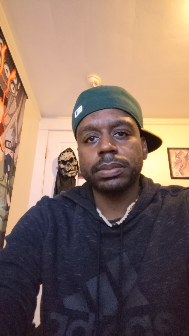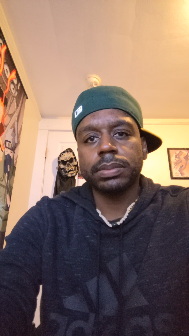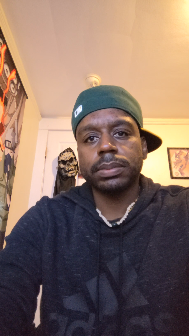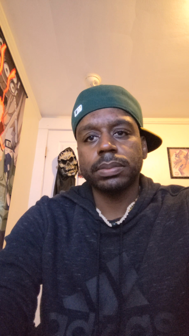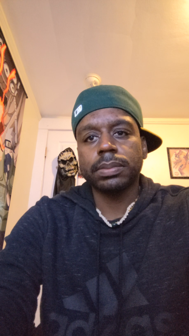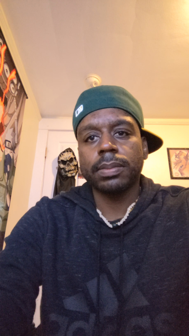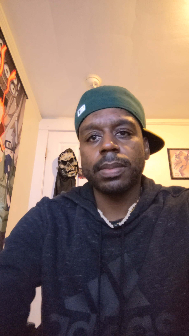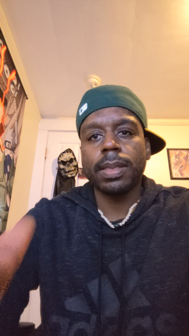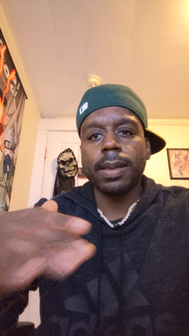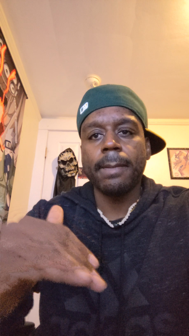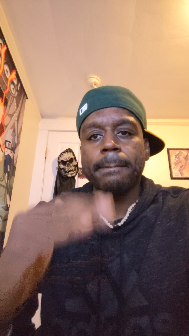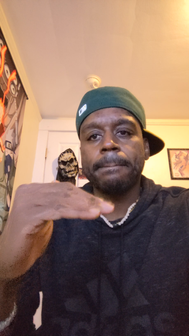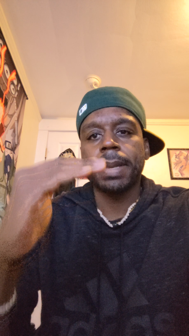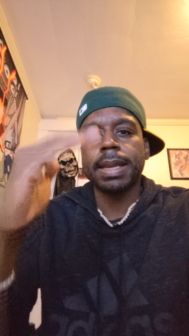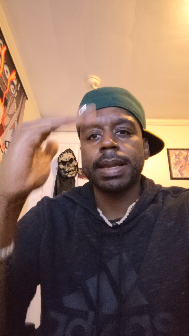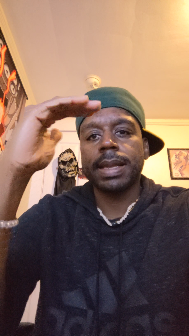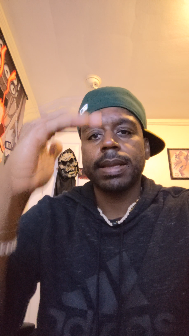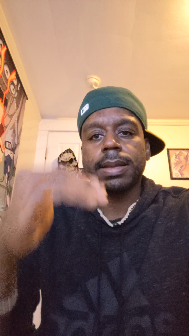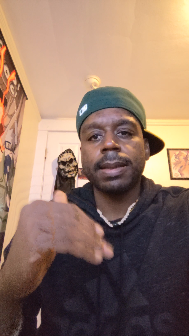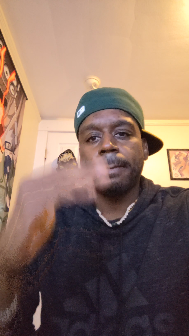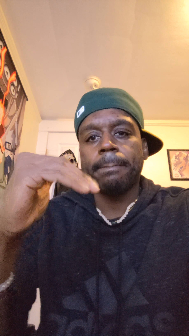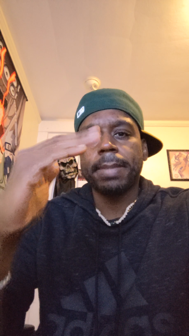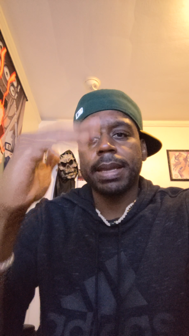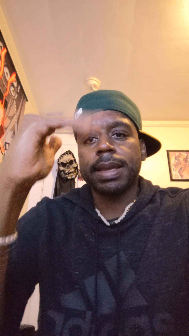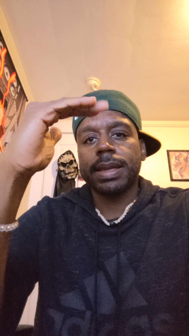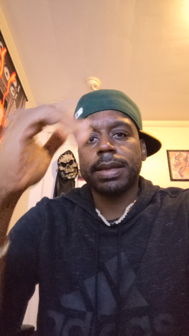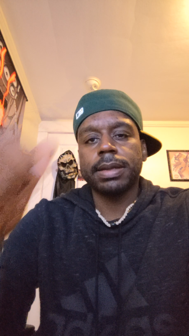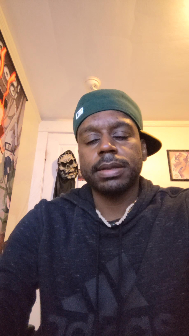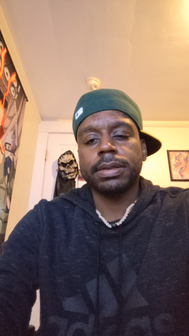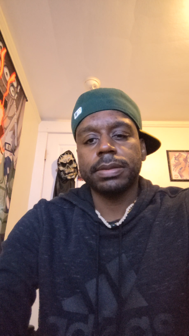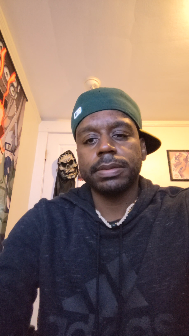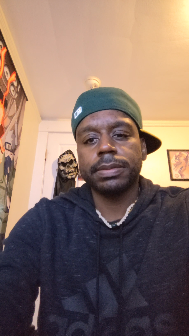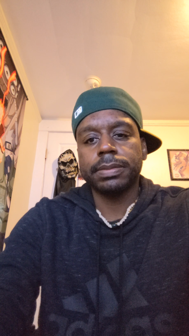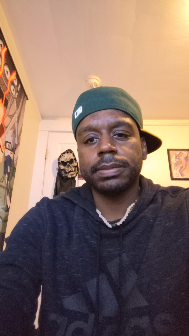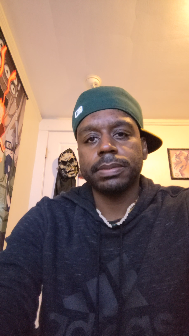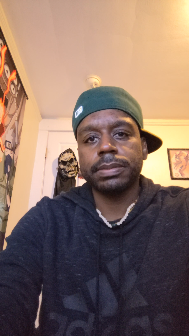build